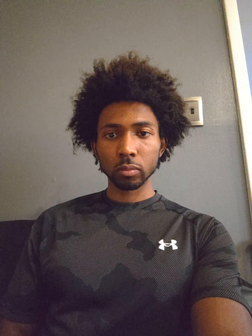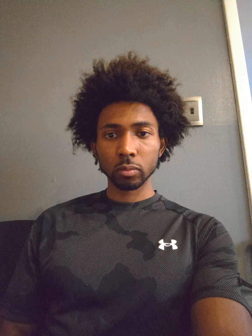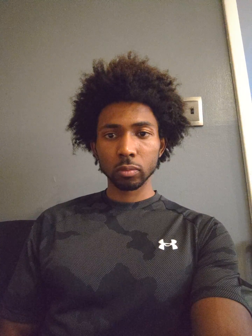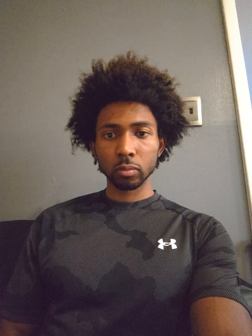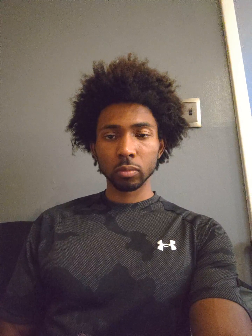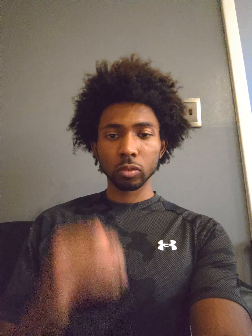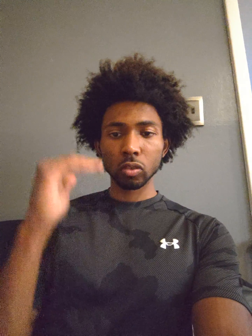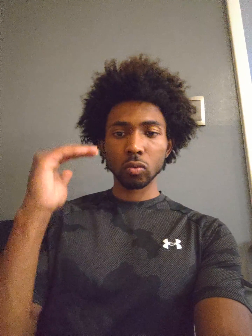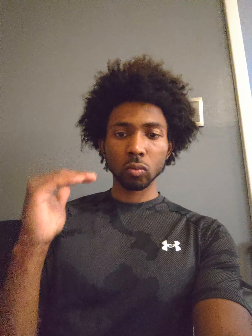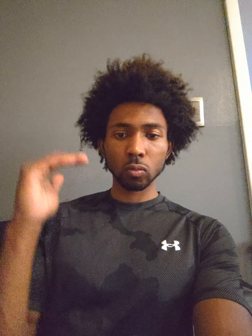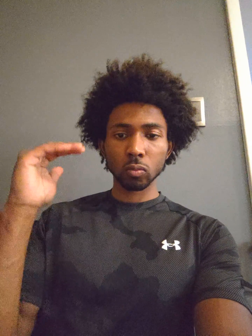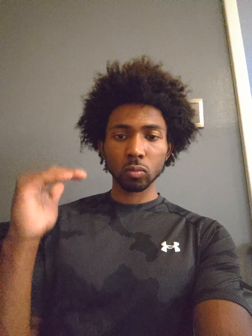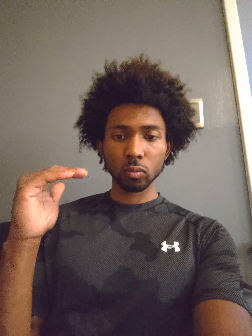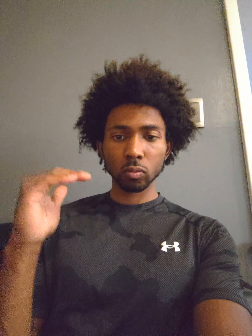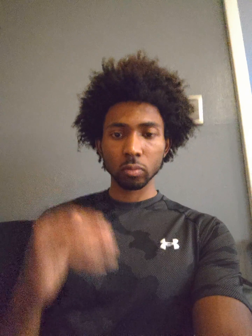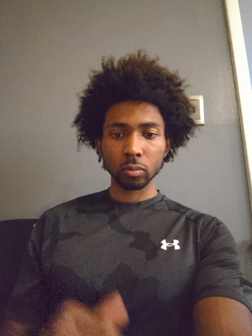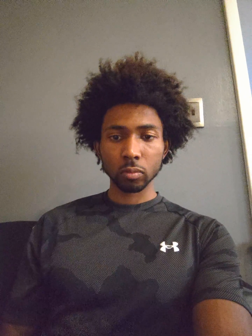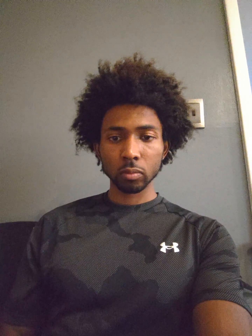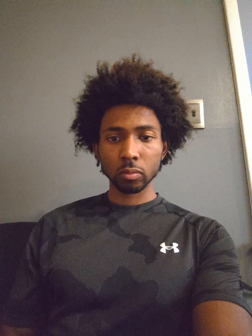short